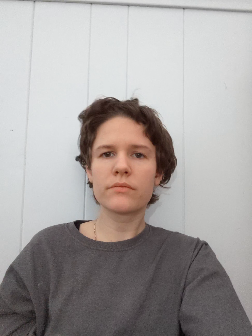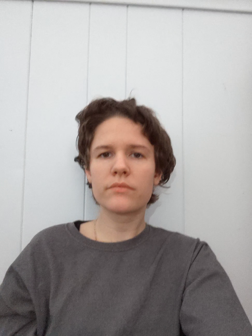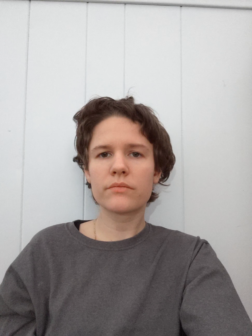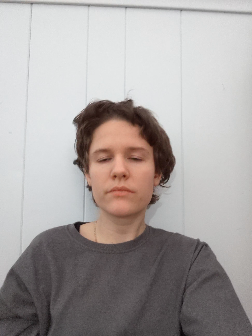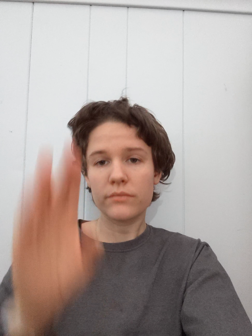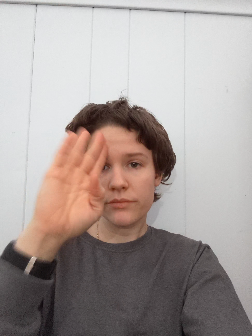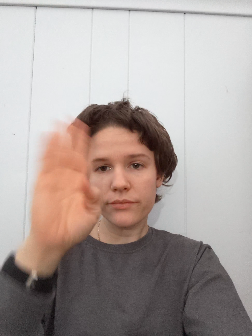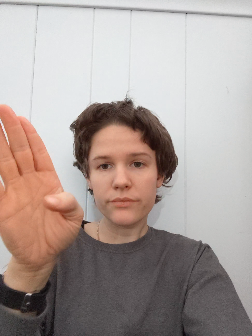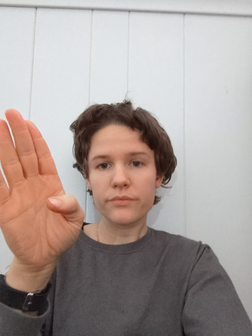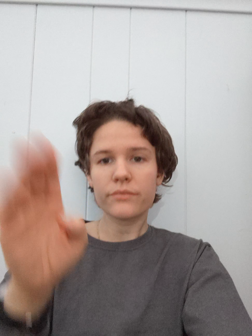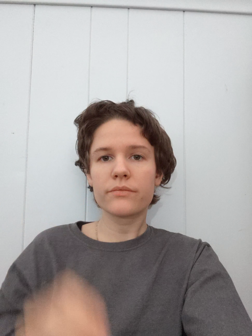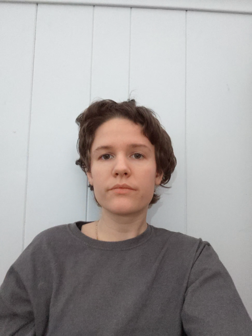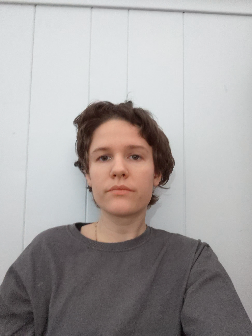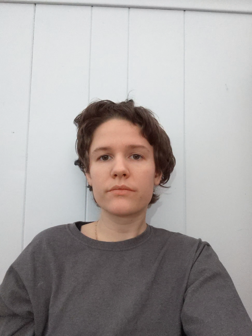hello